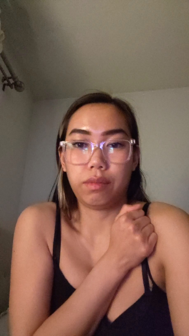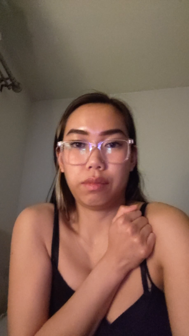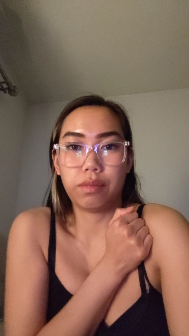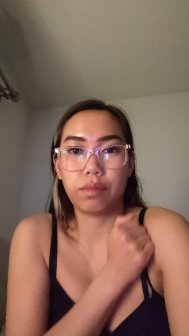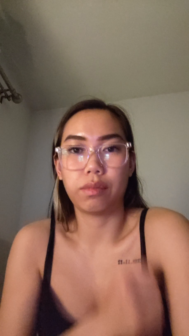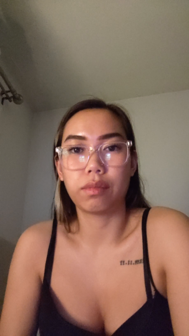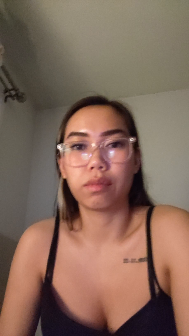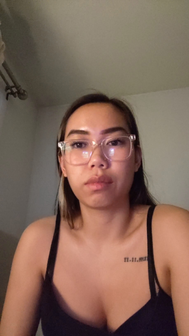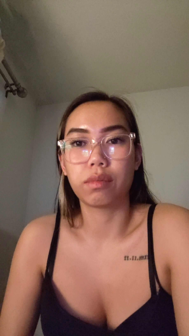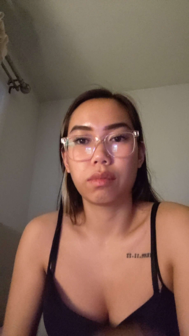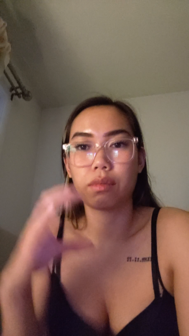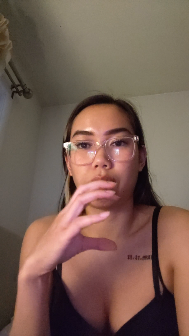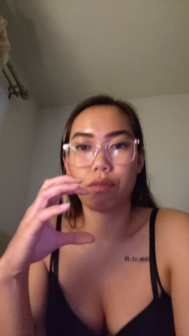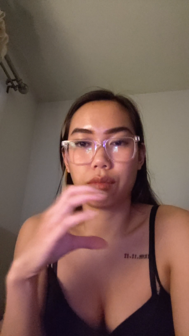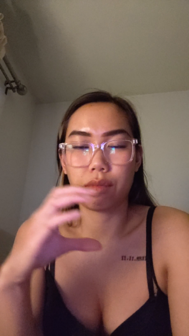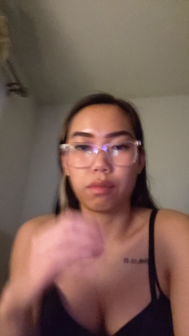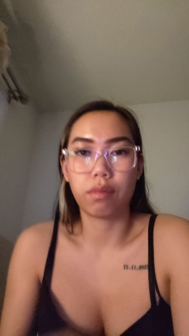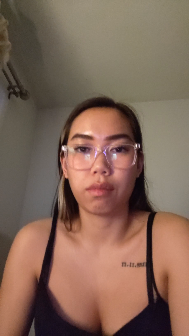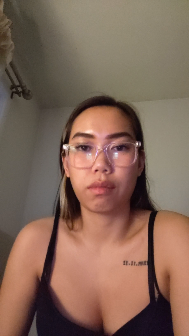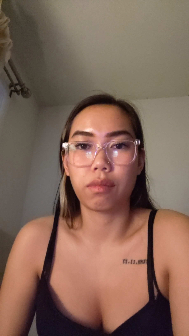ball